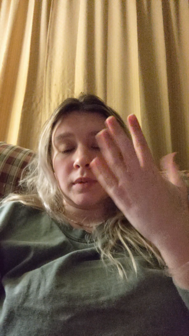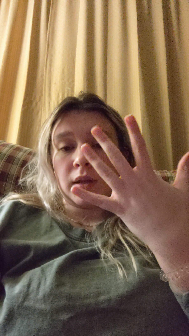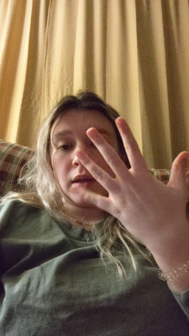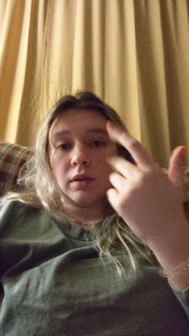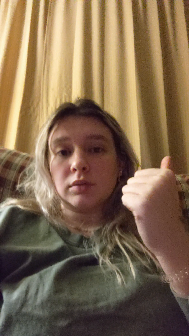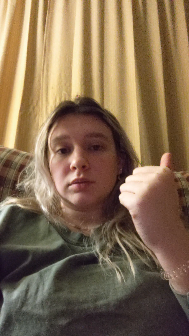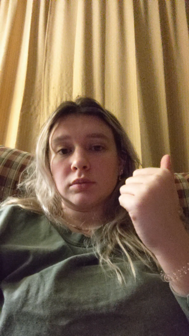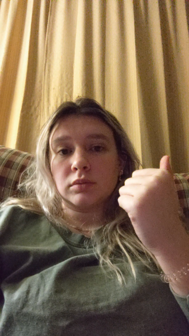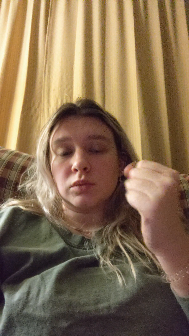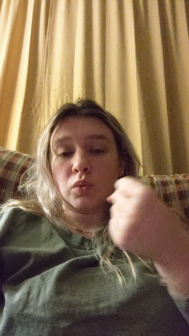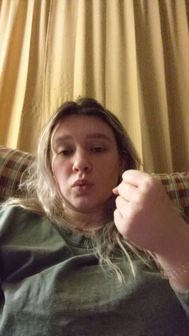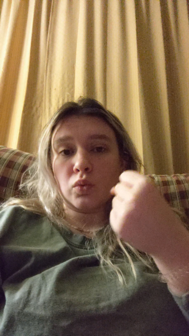hold